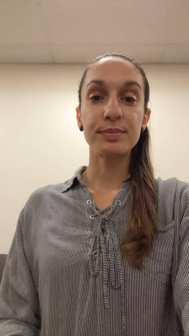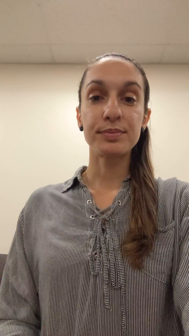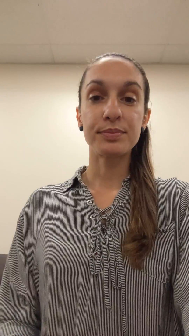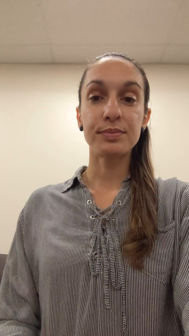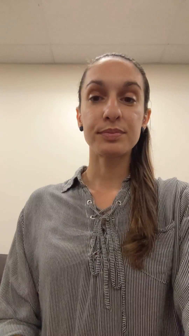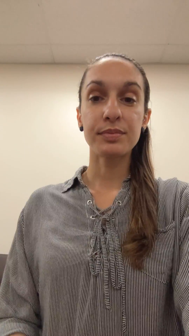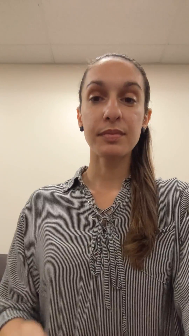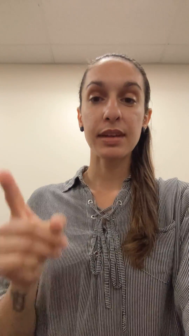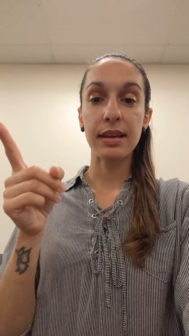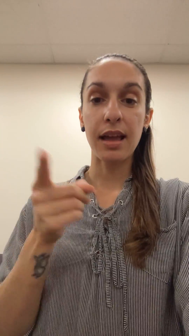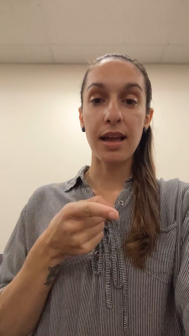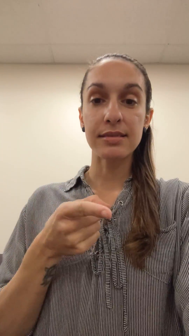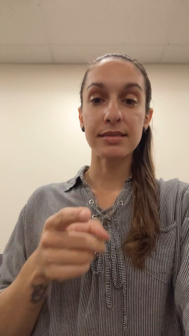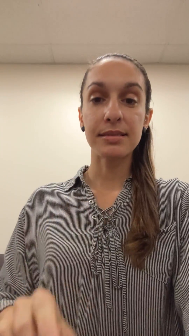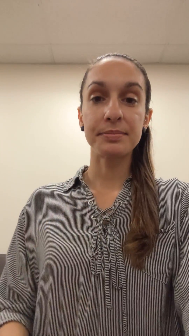cut